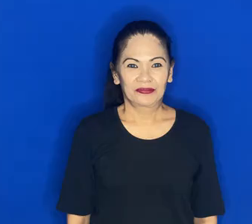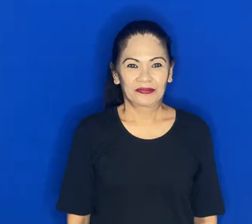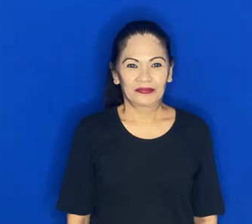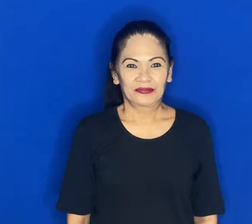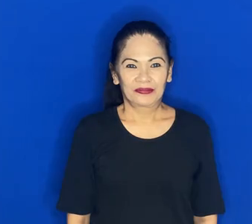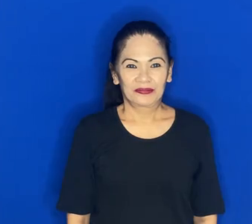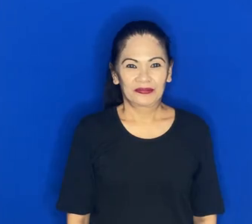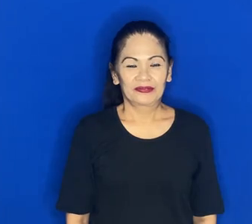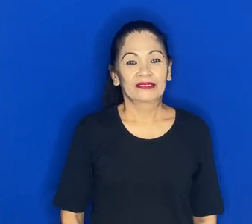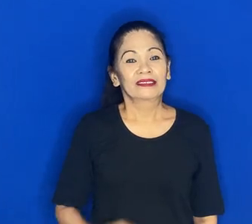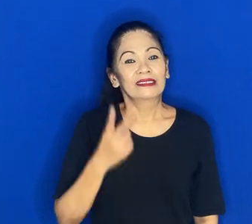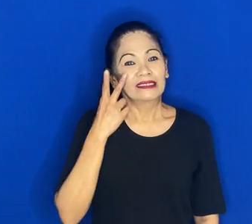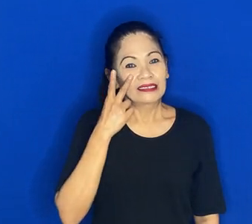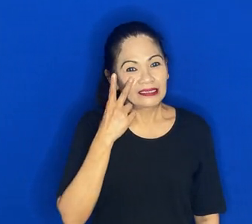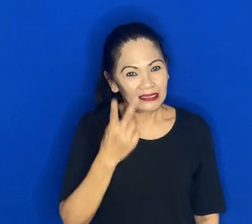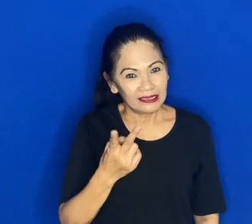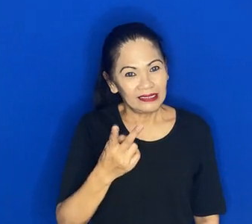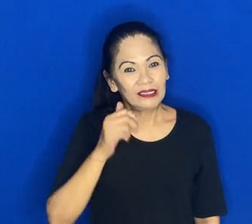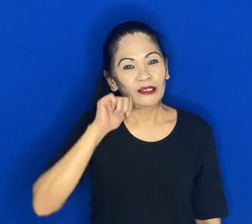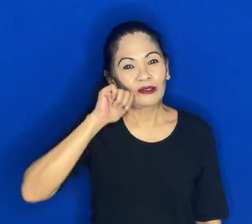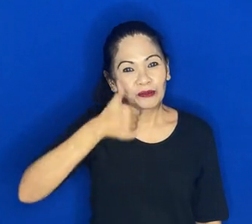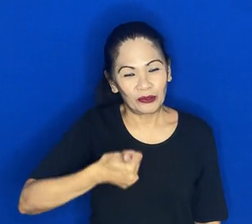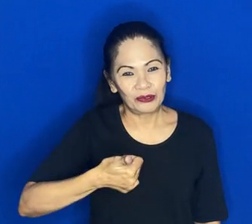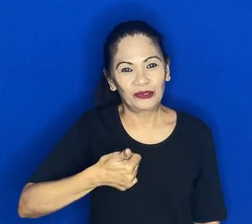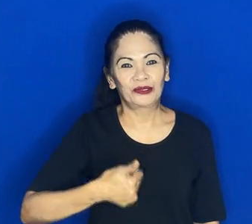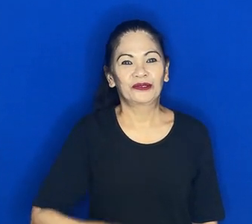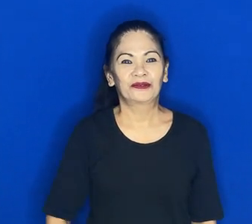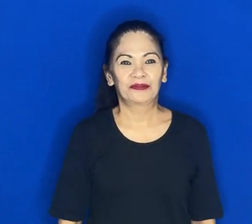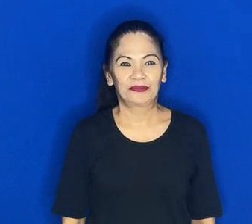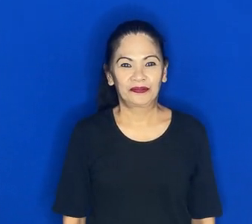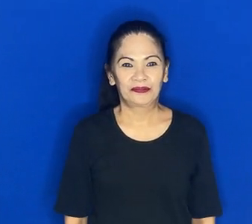see you tomorrow